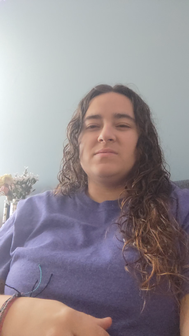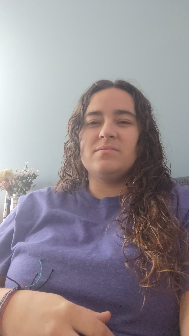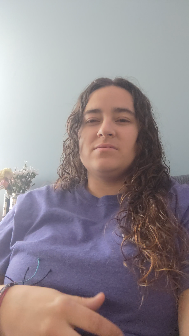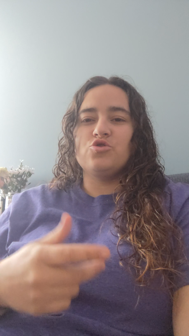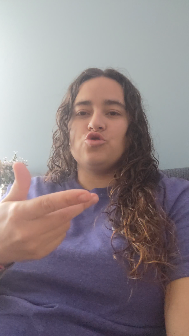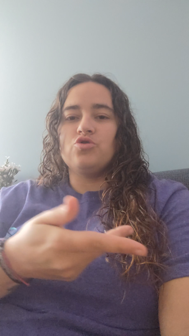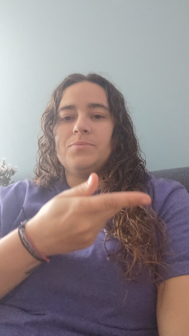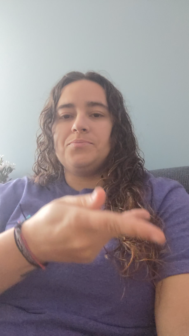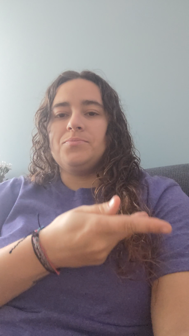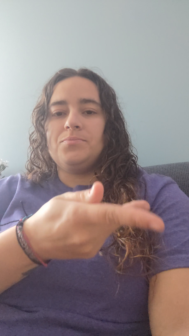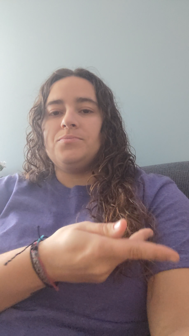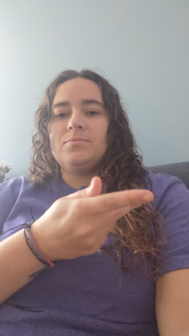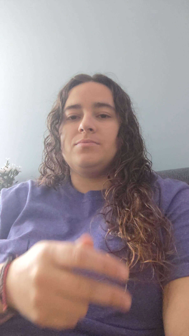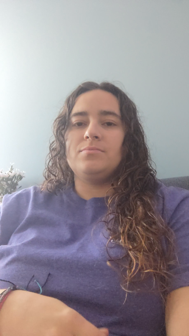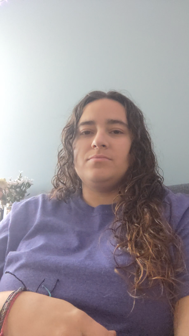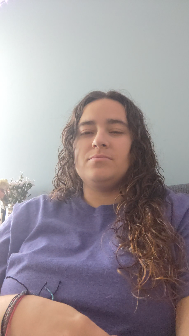sheep